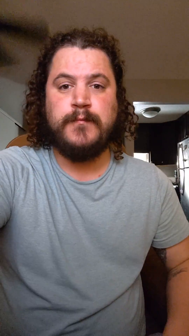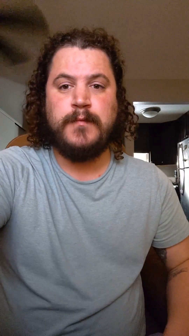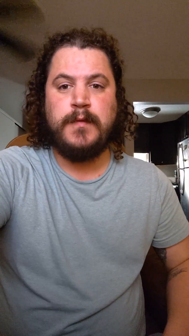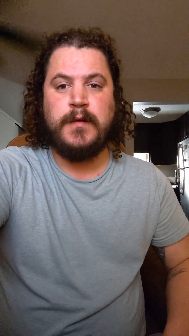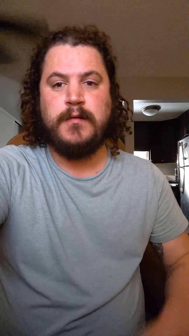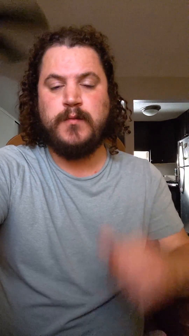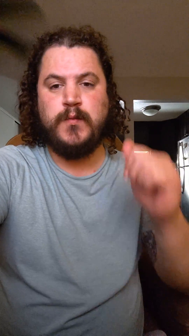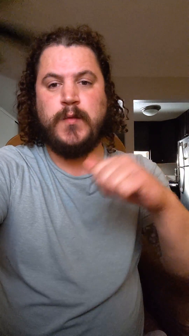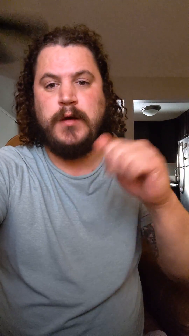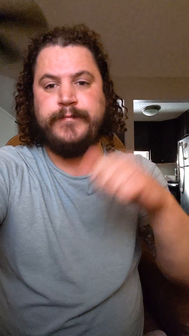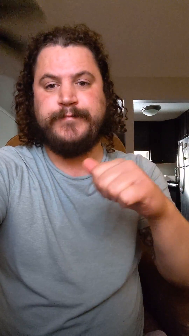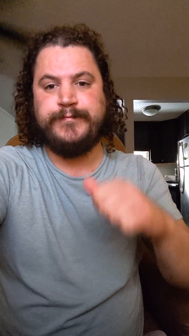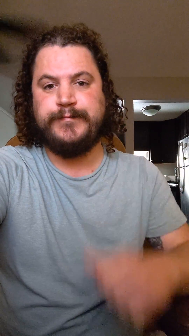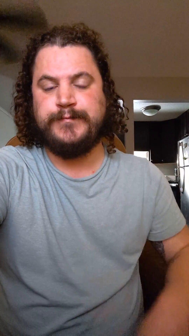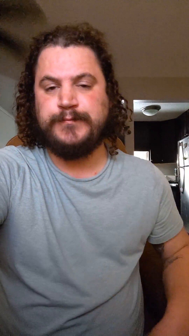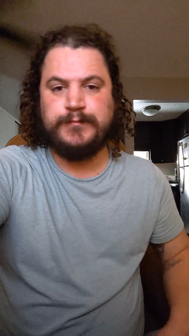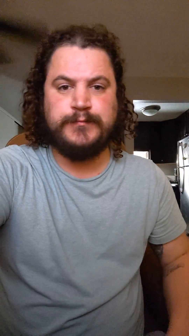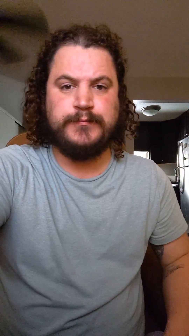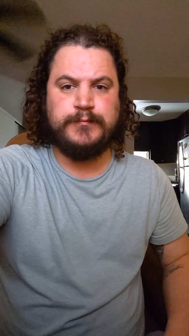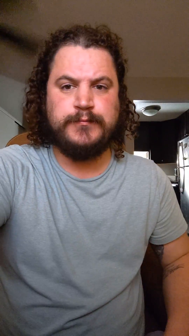rock